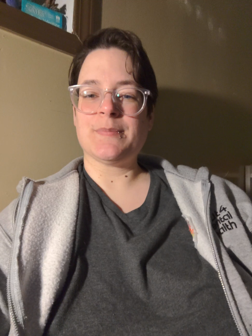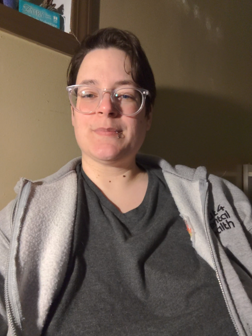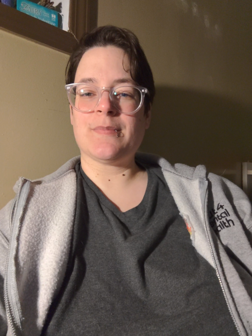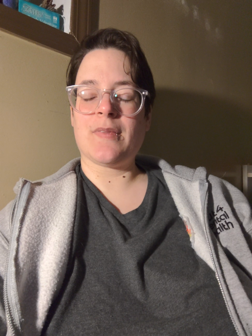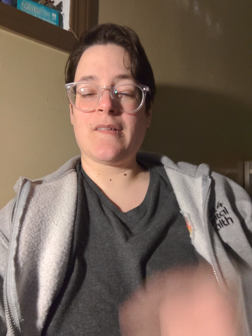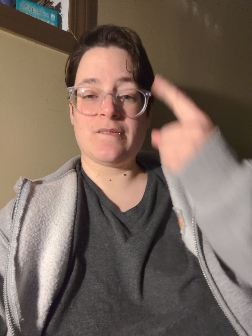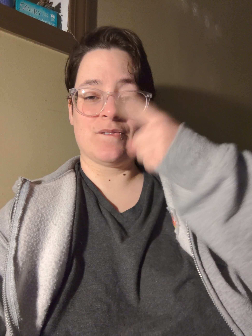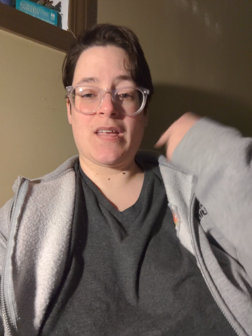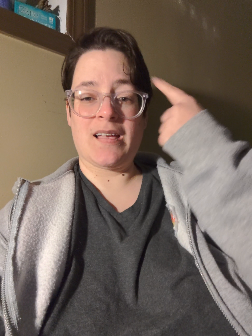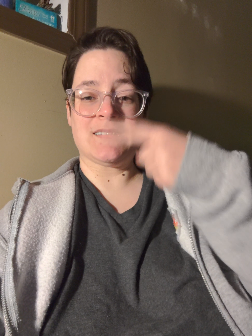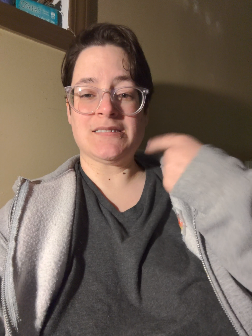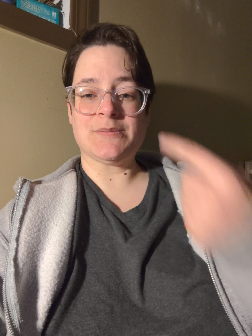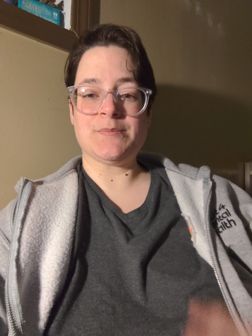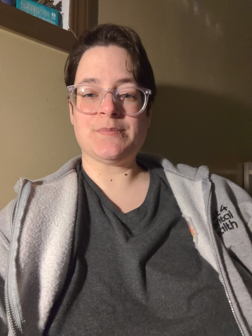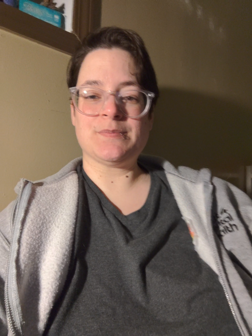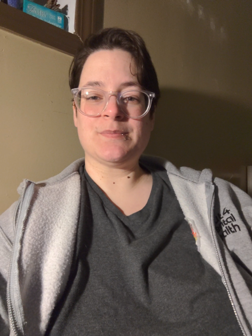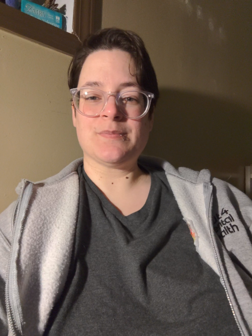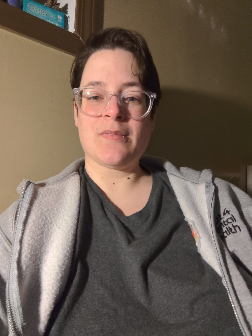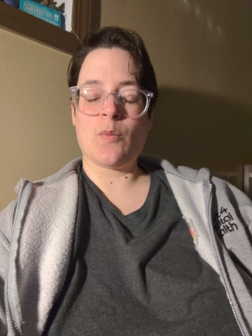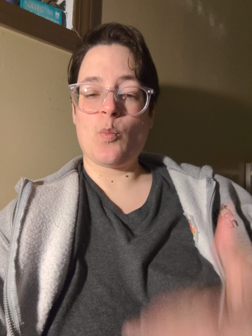face